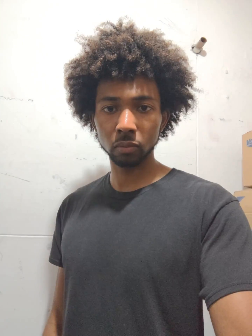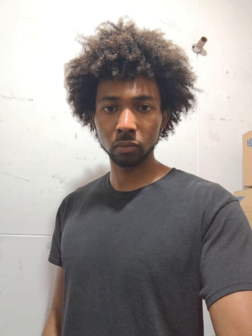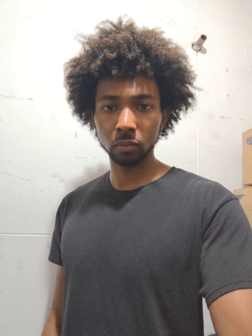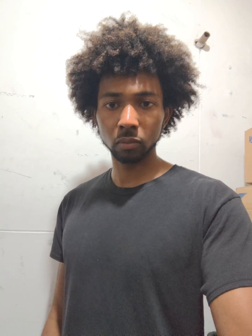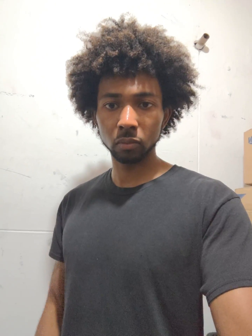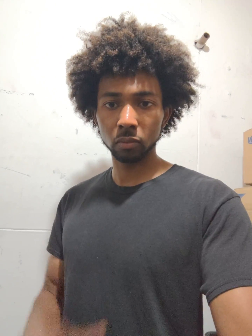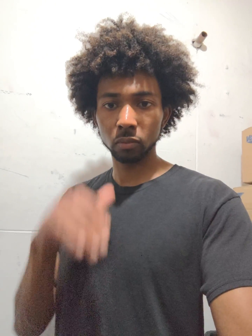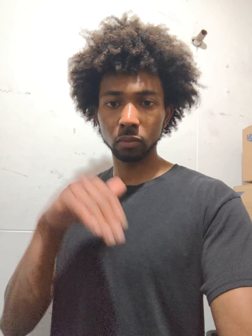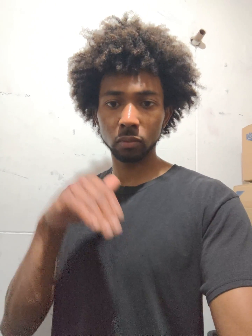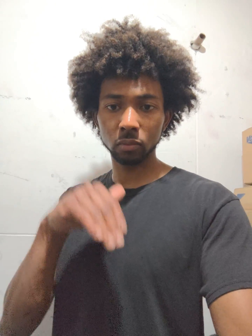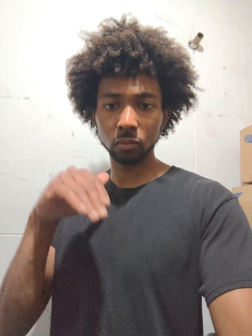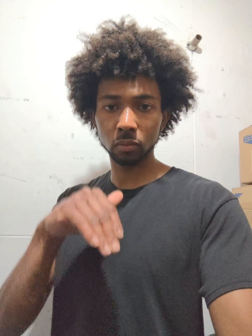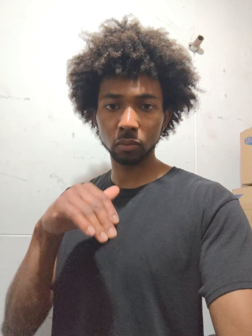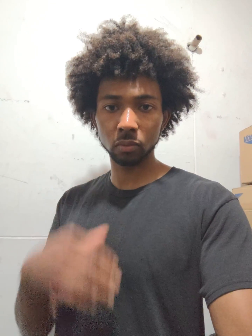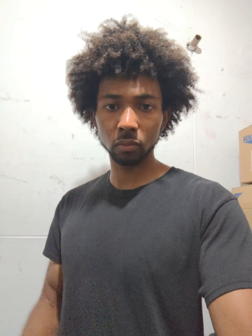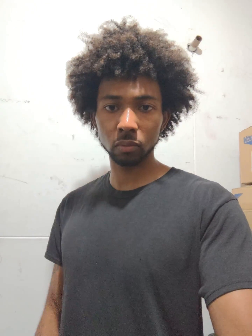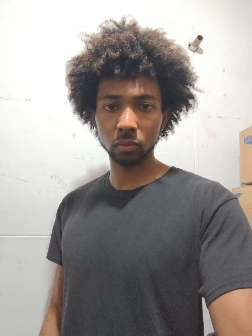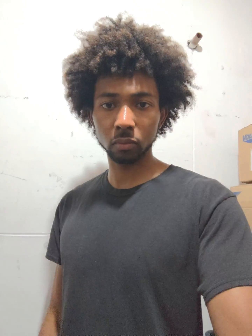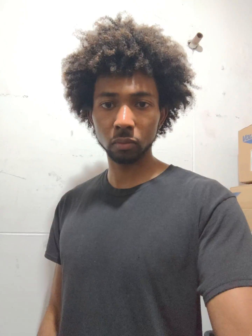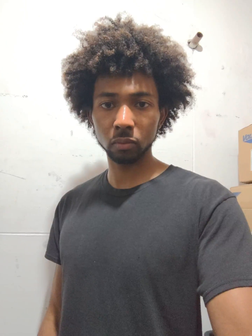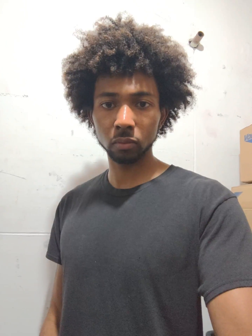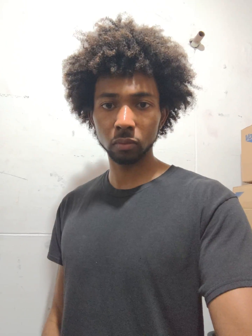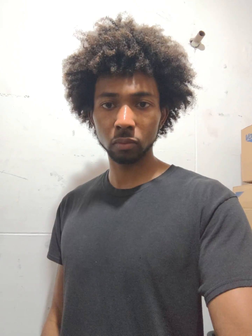doctor